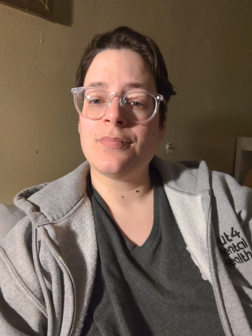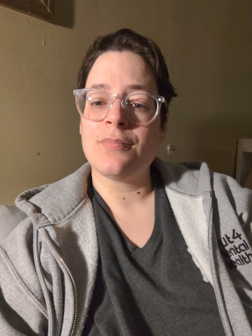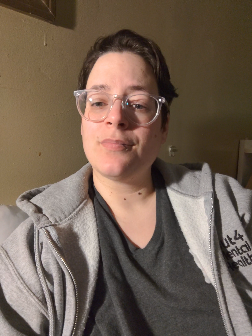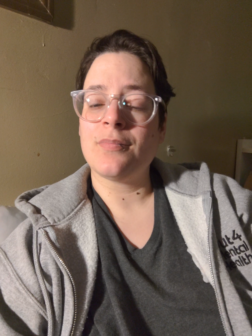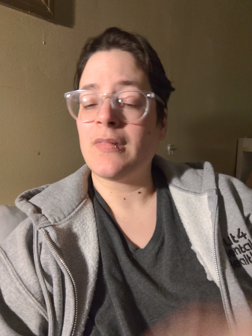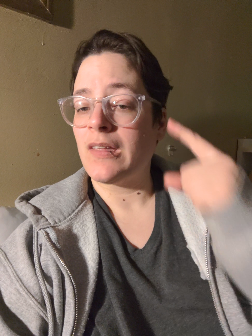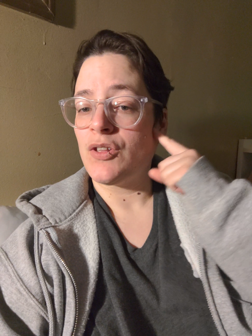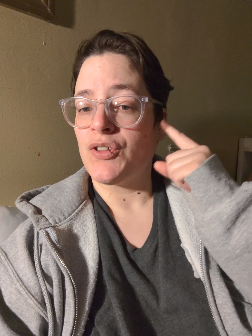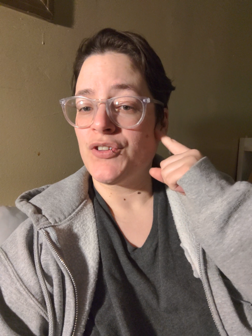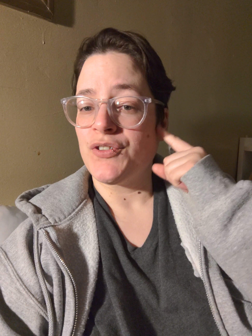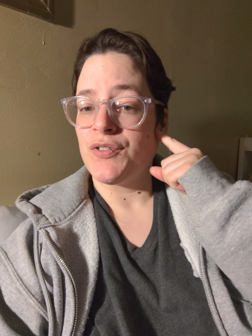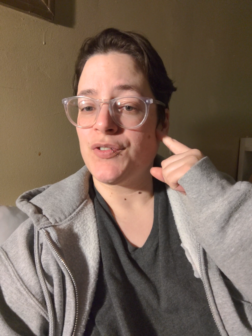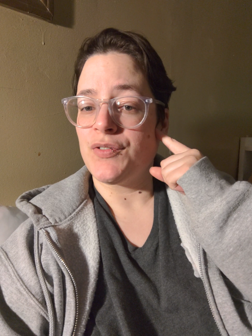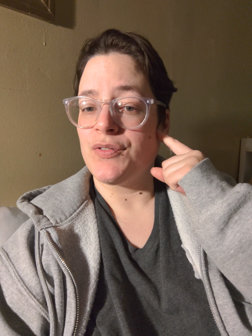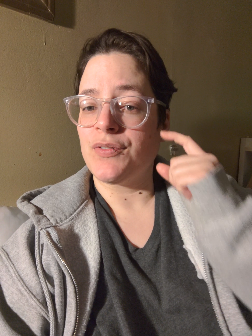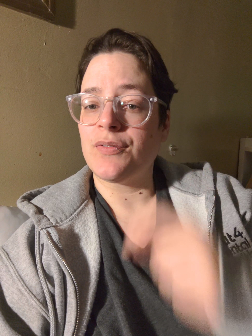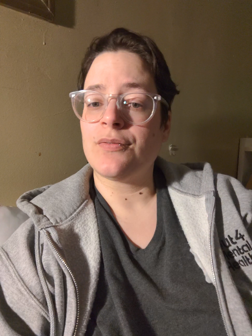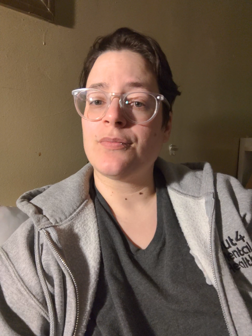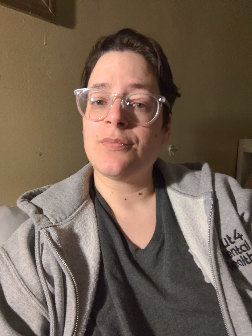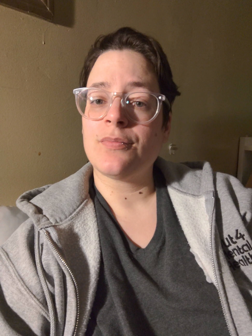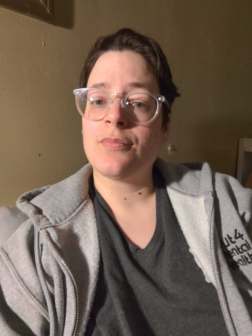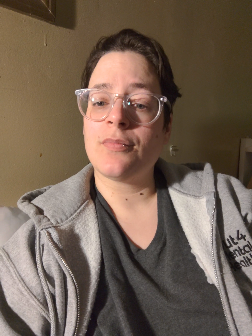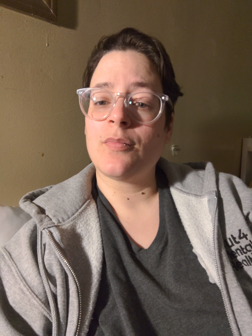hear